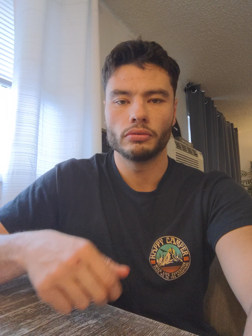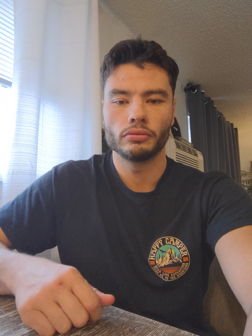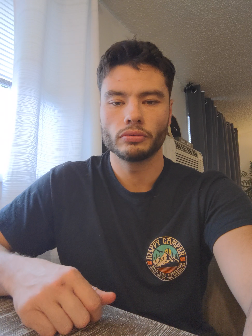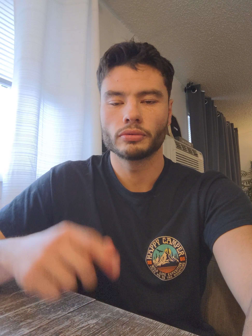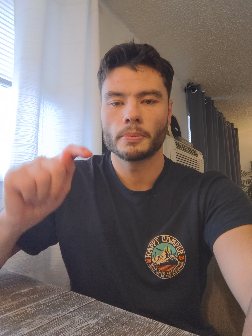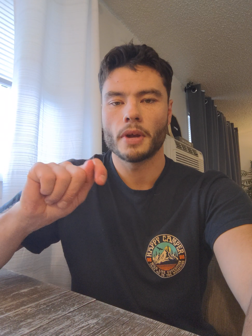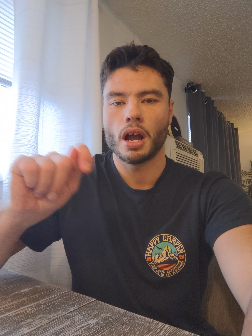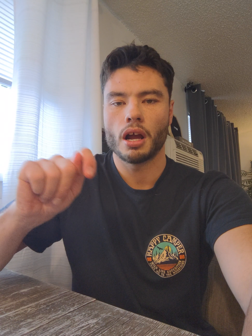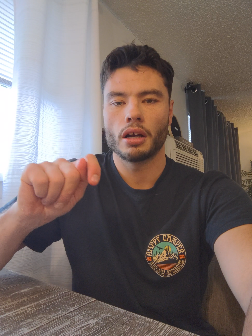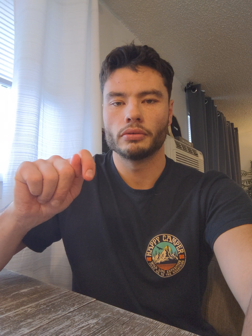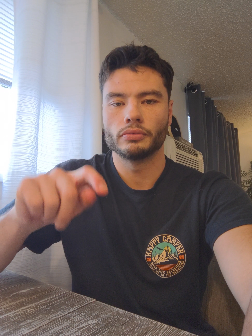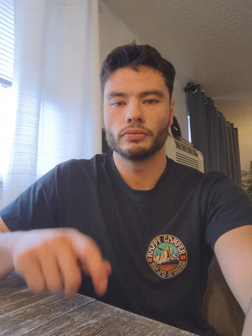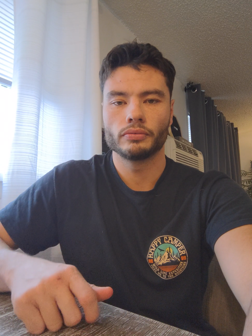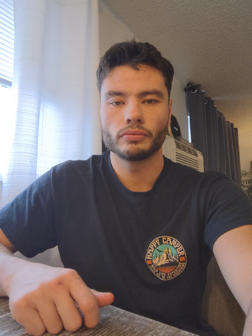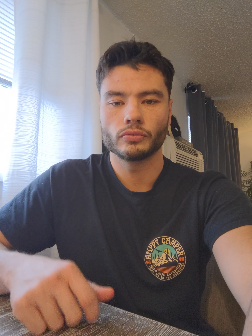potty